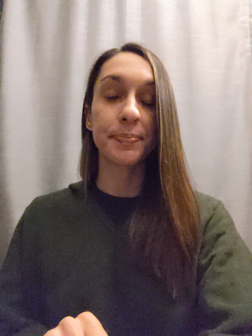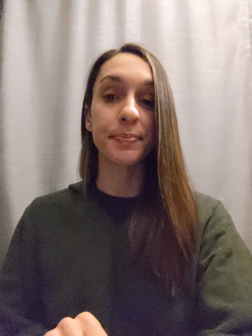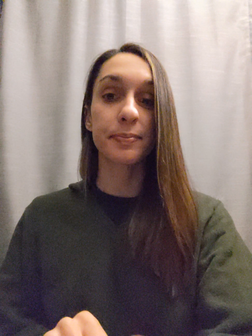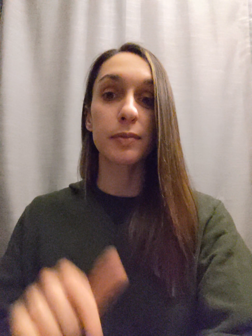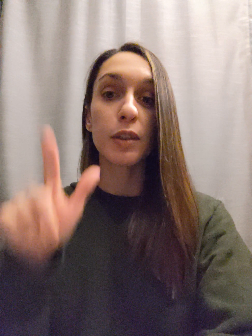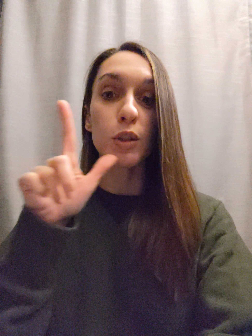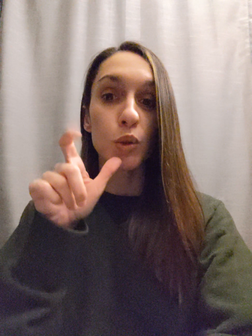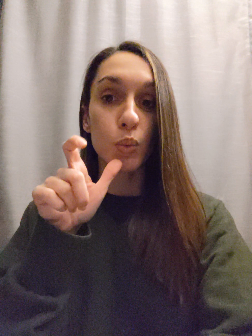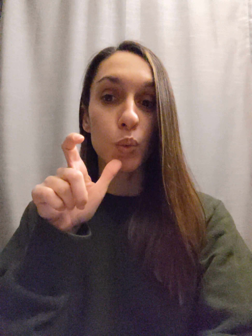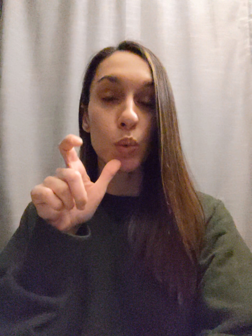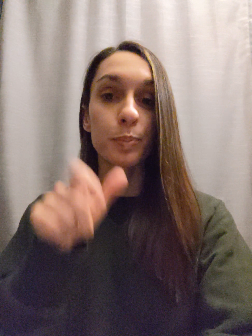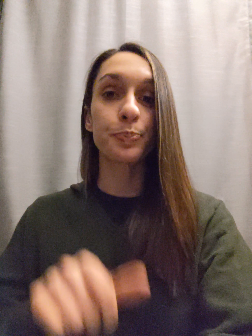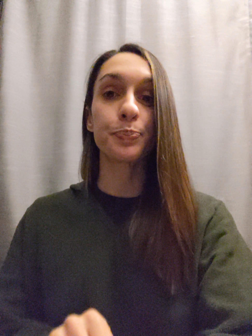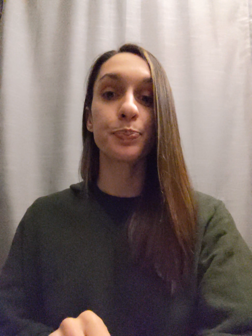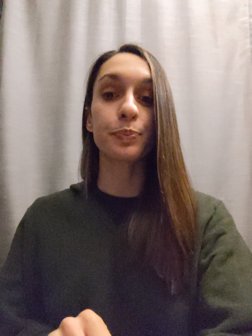who